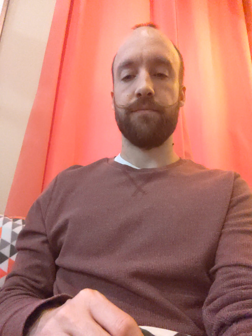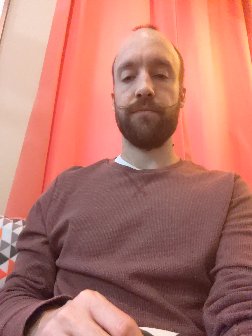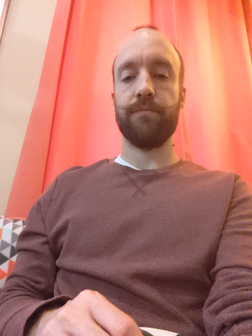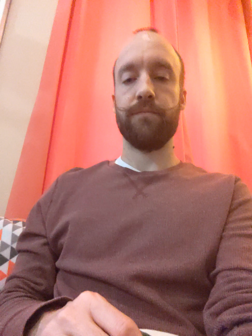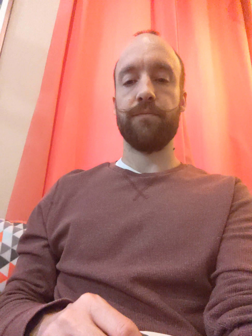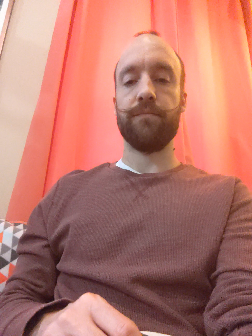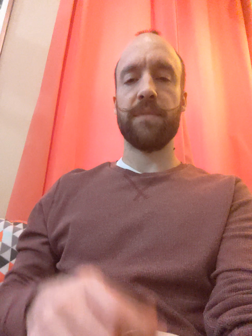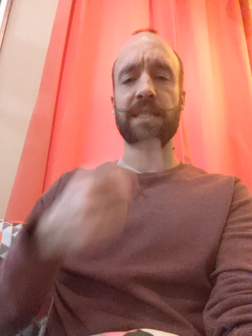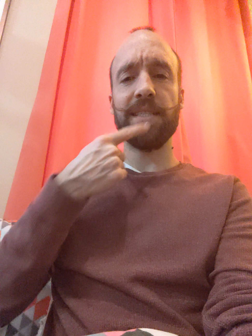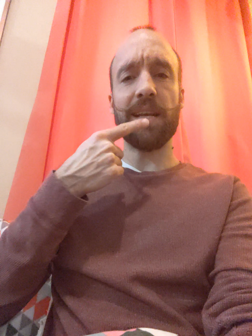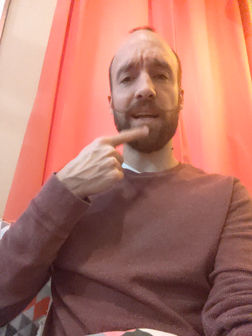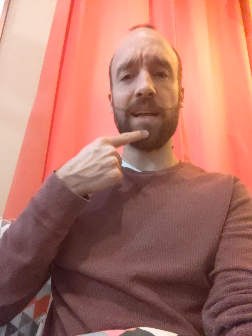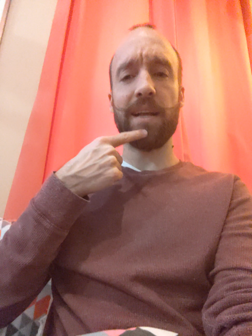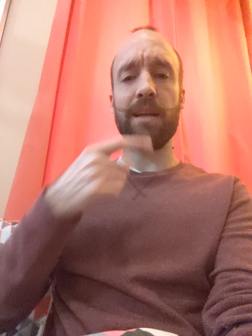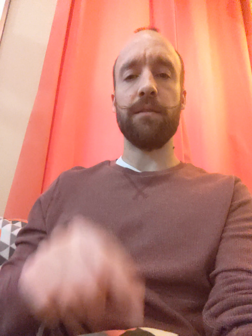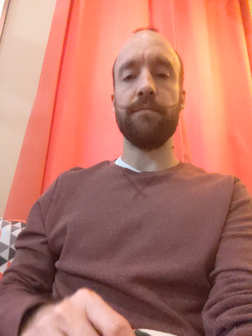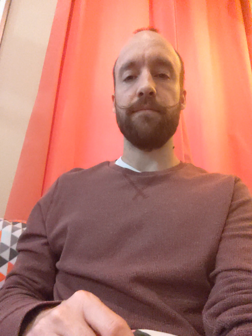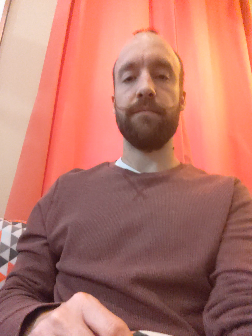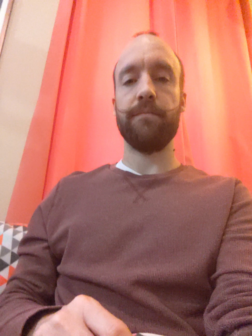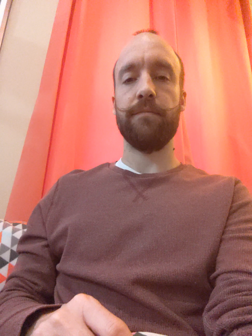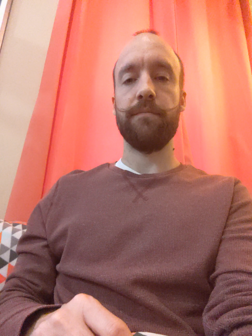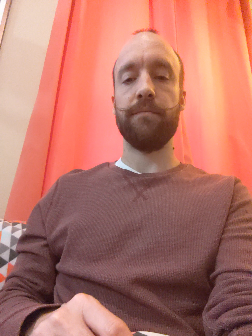say